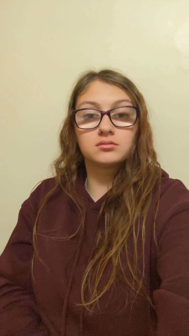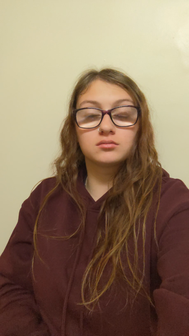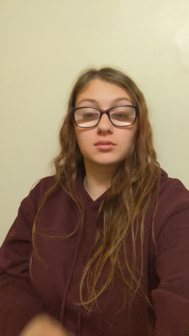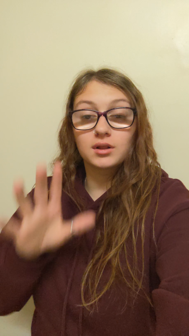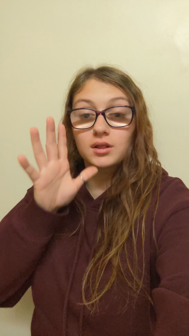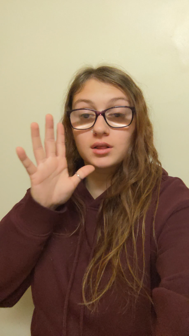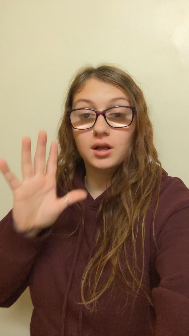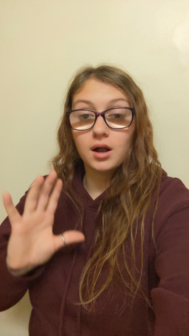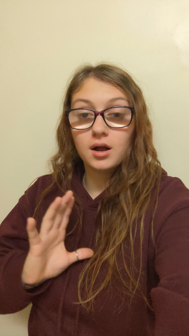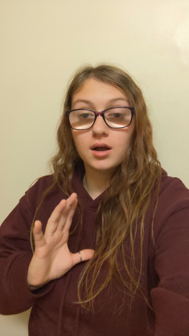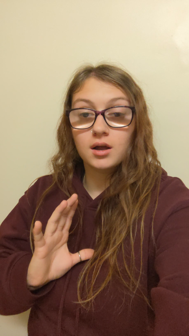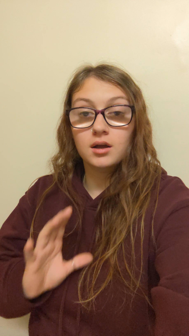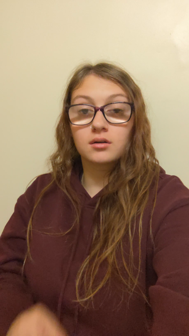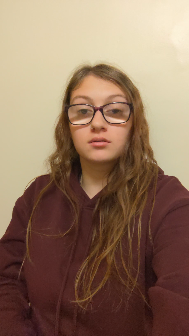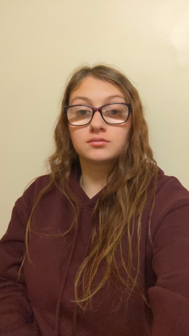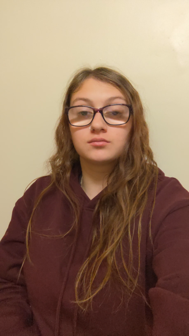lady